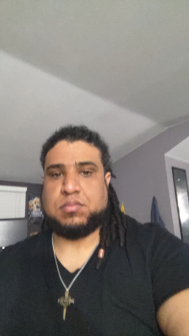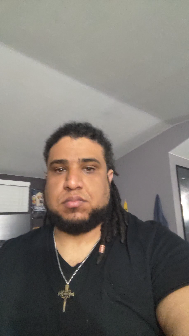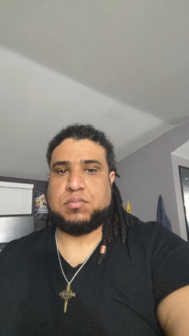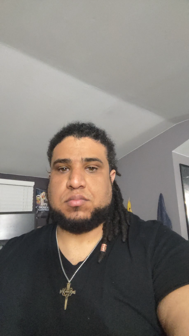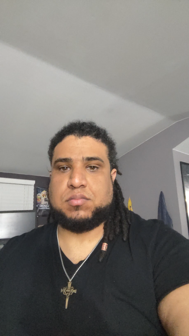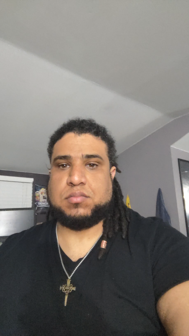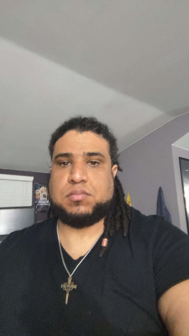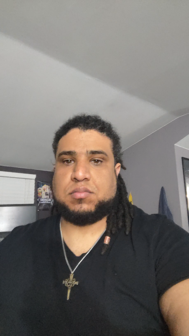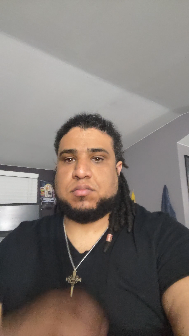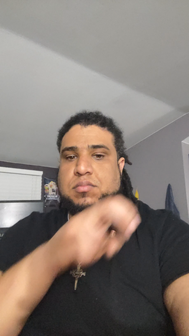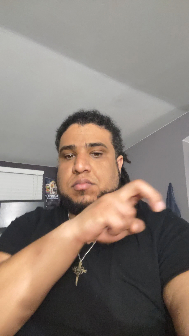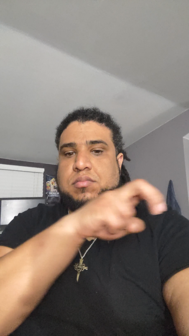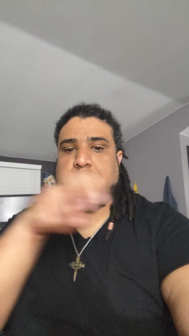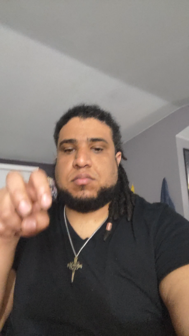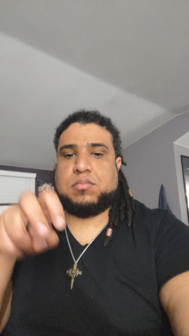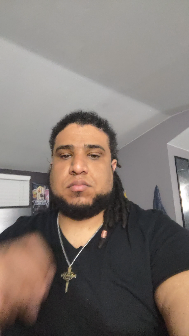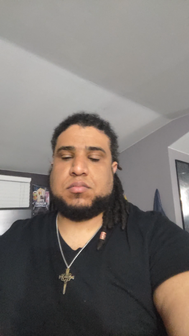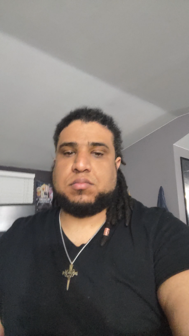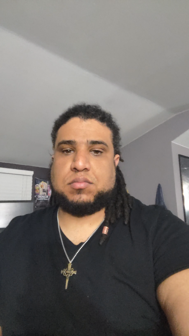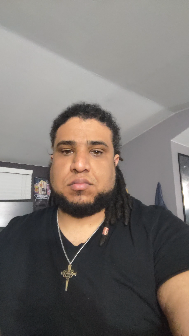couch